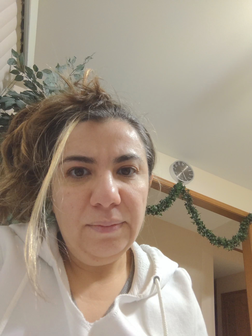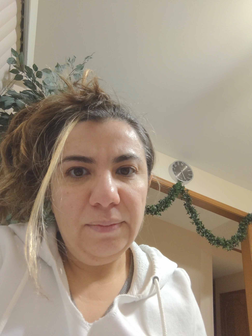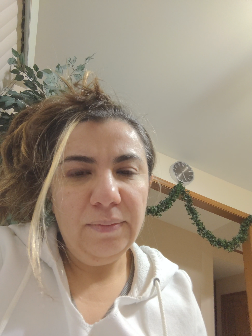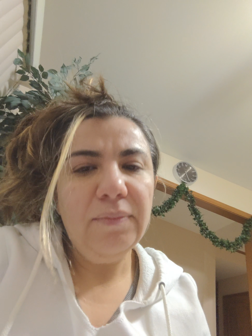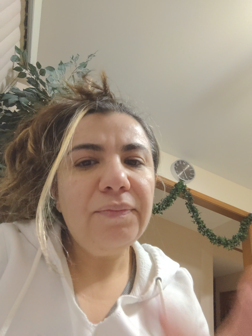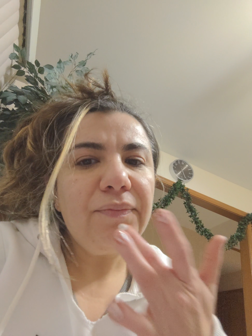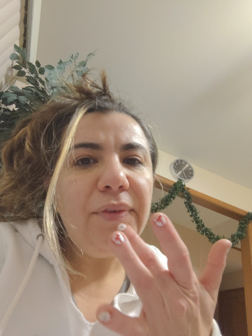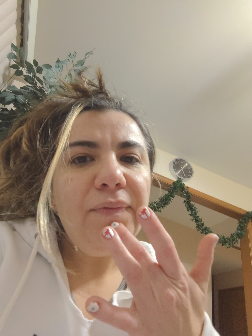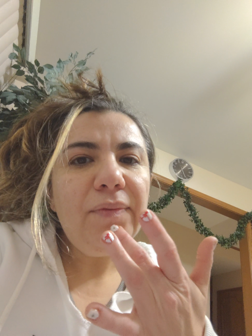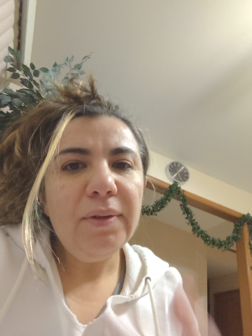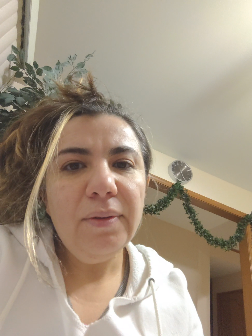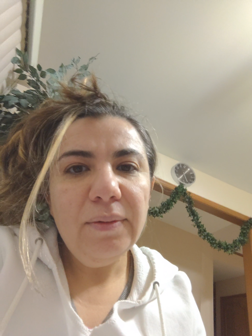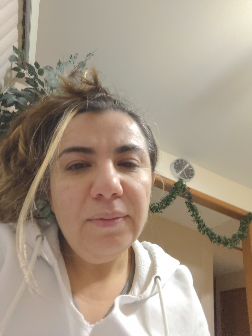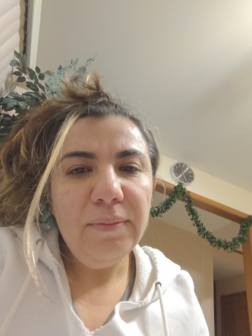taste